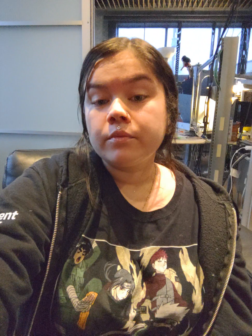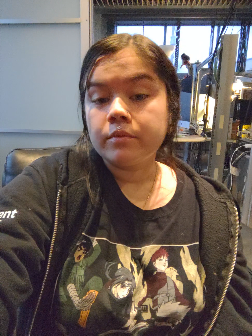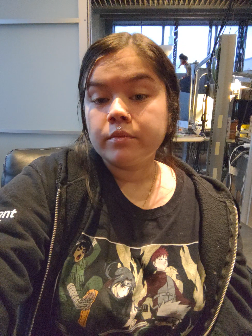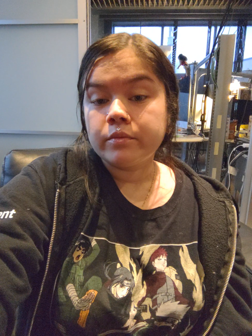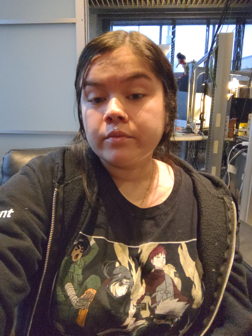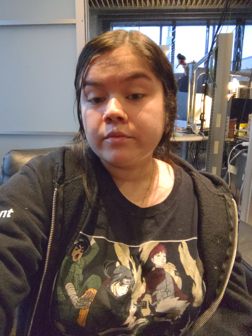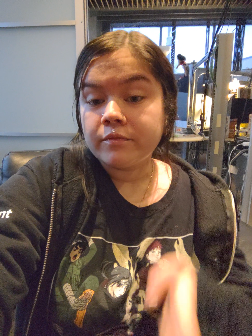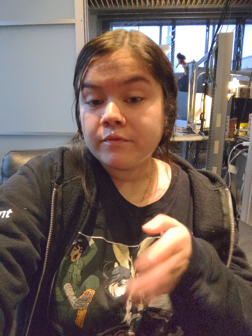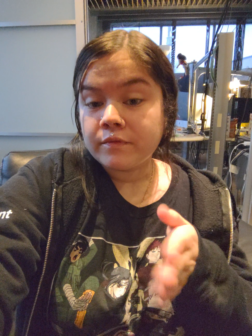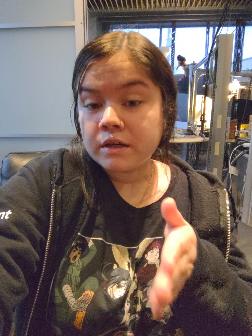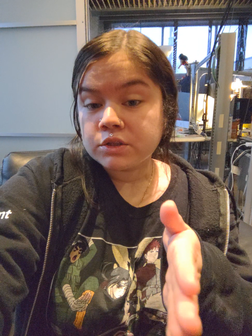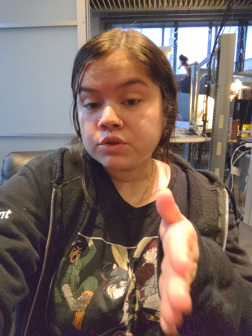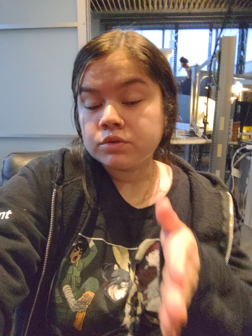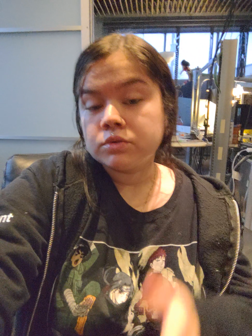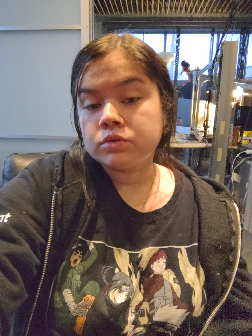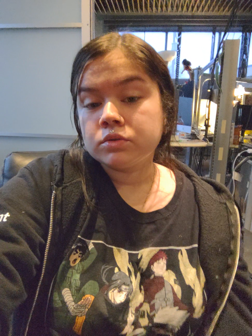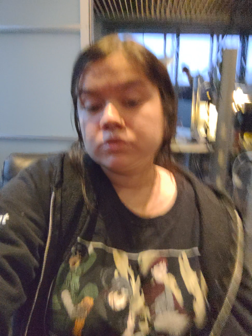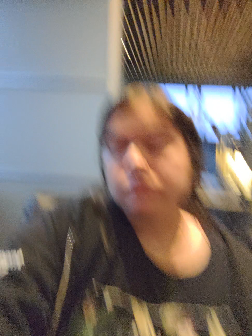fish